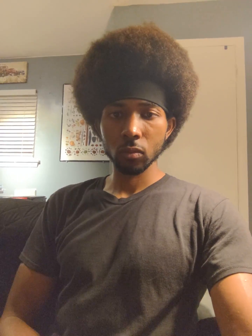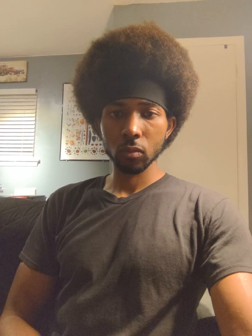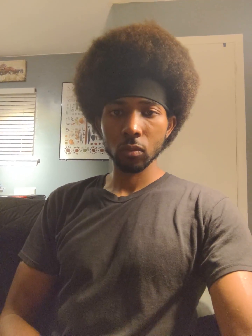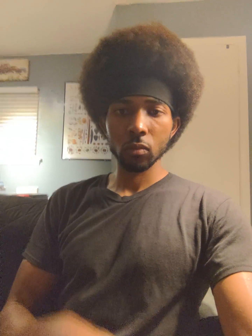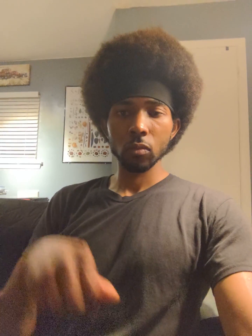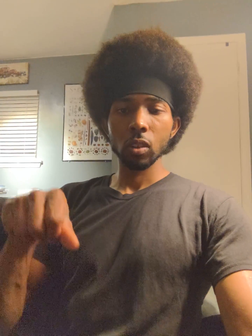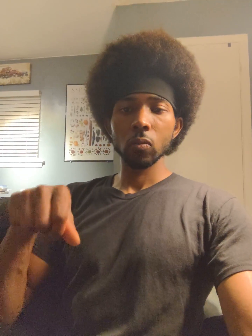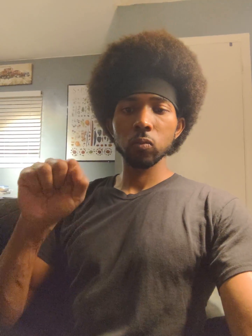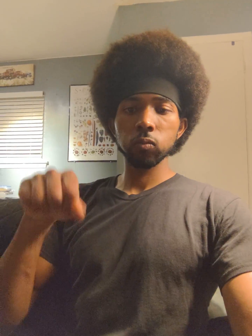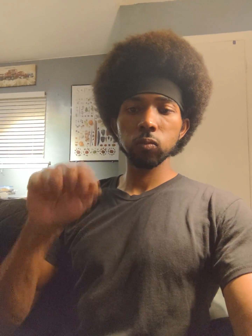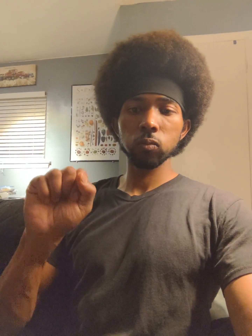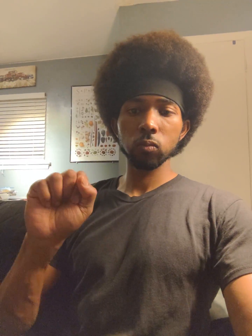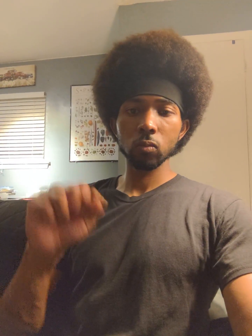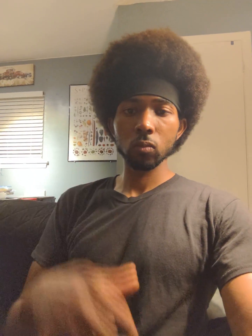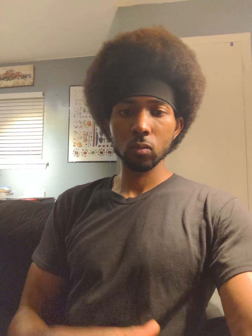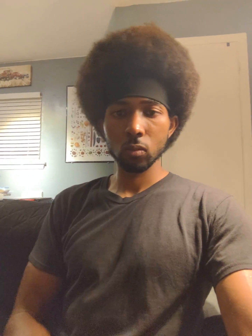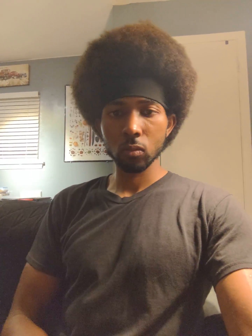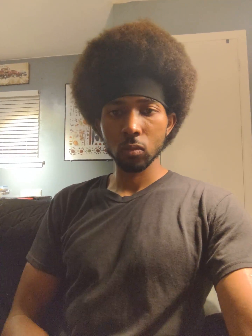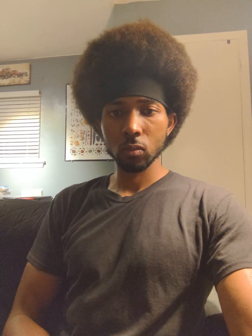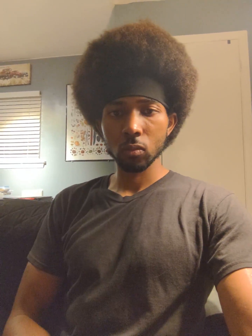motorcycle